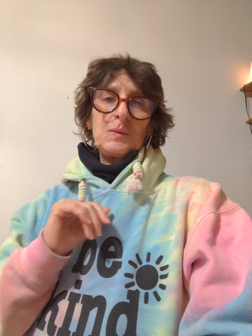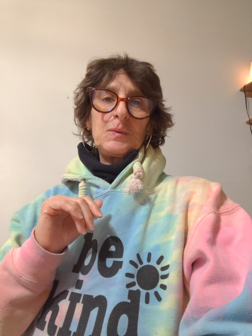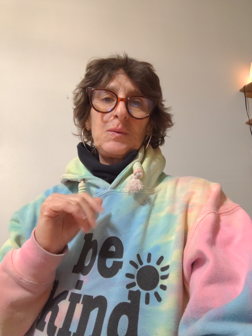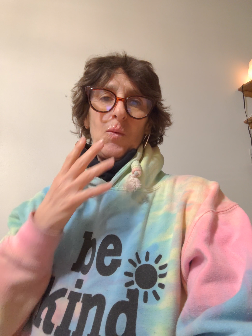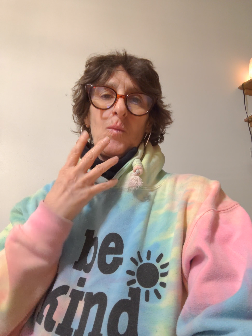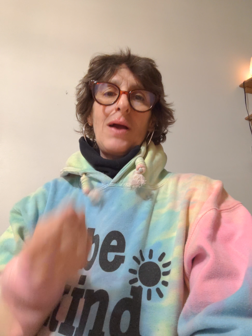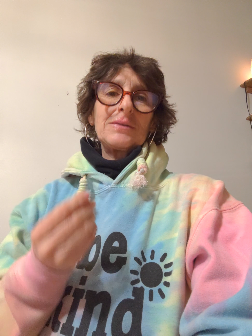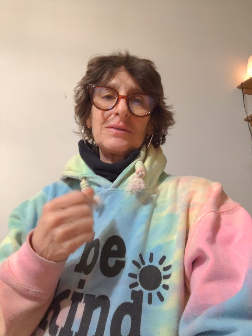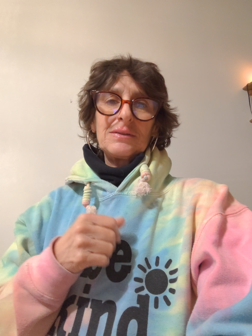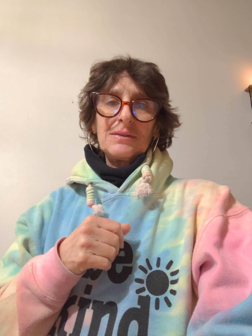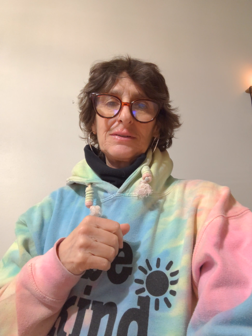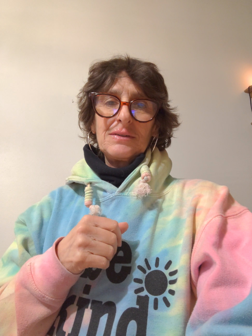wet